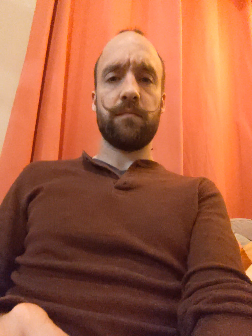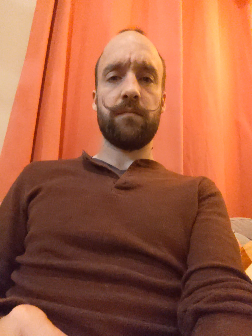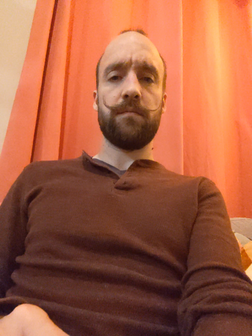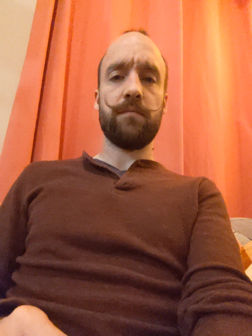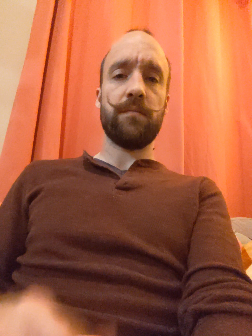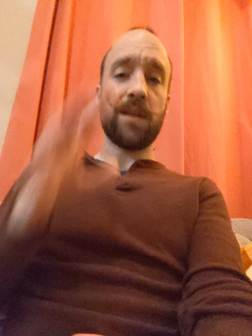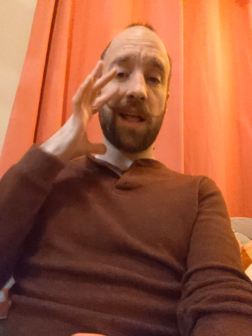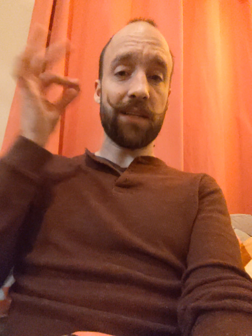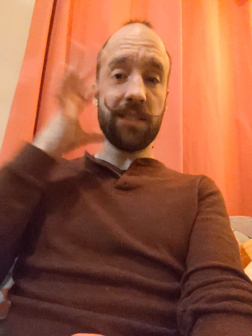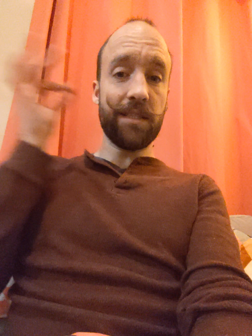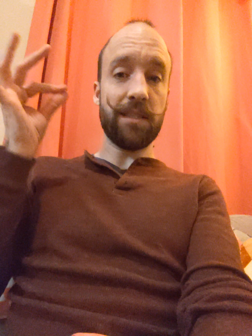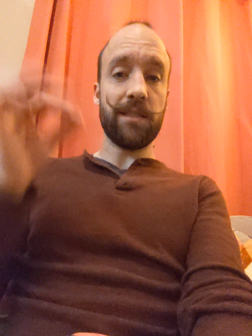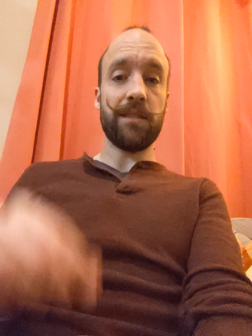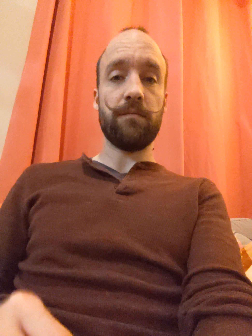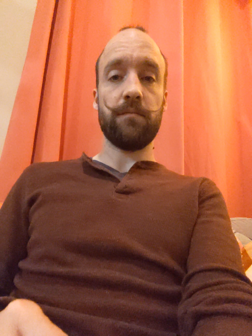cat